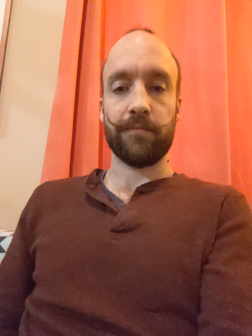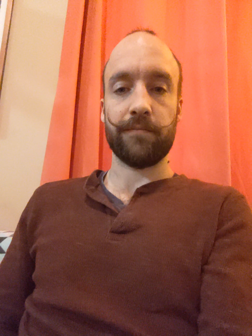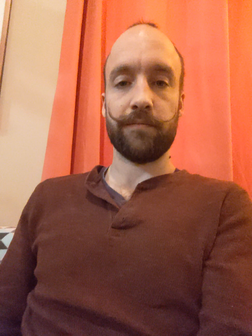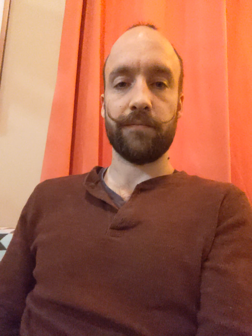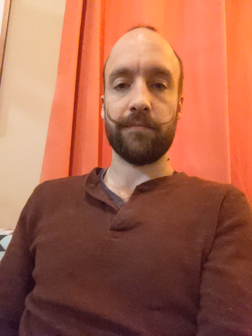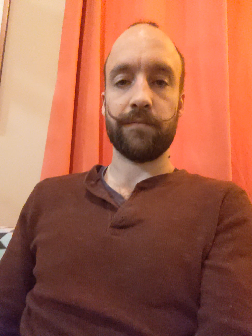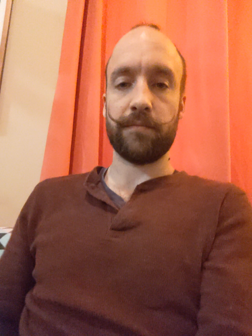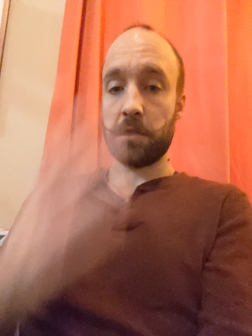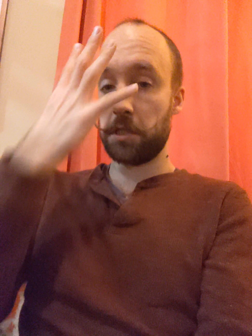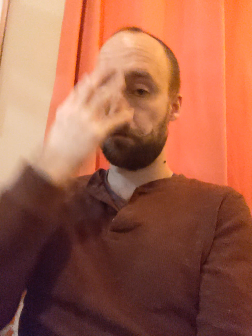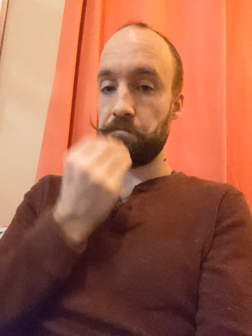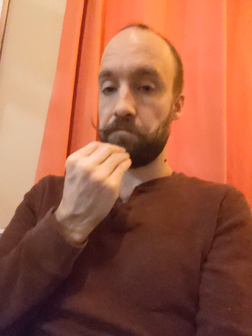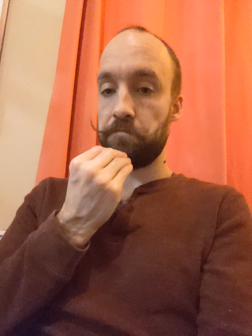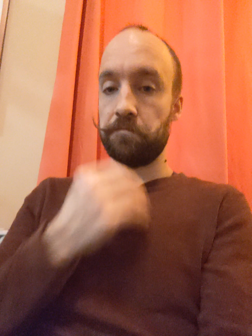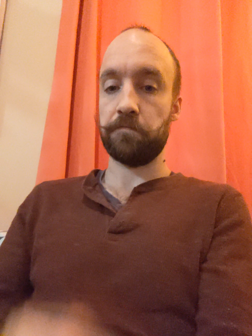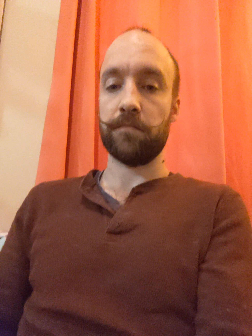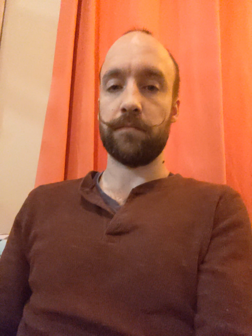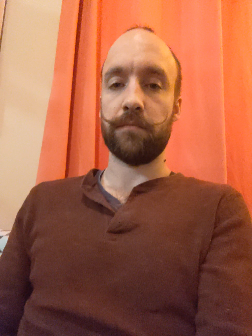sleep